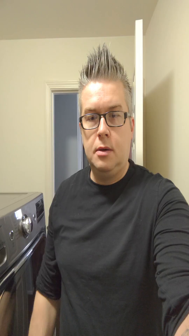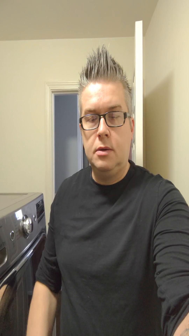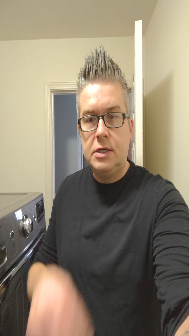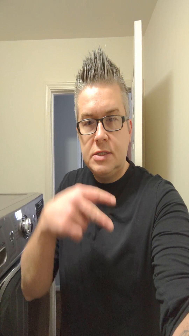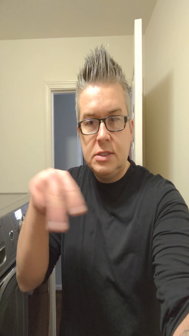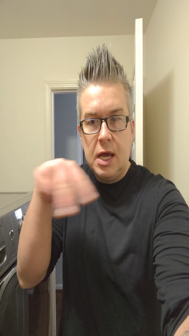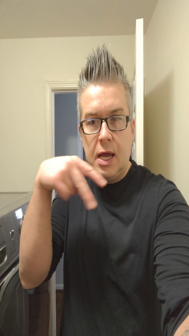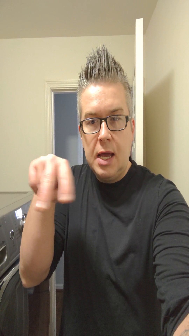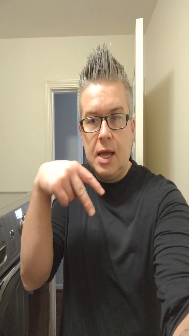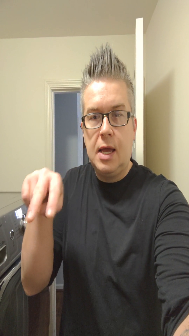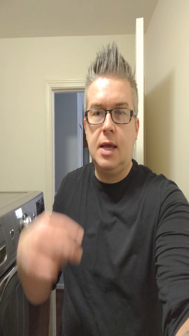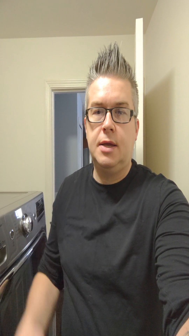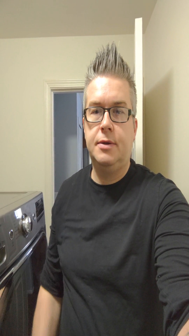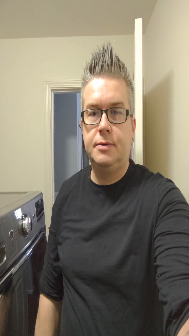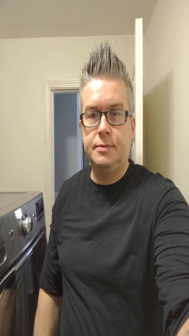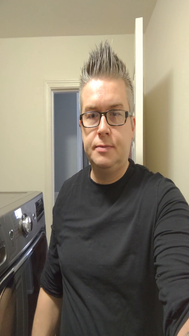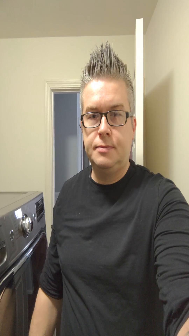dance